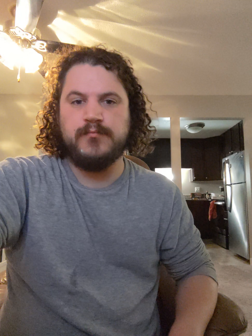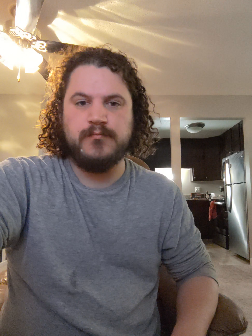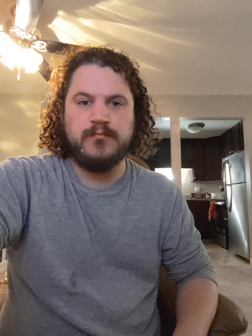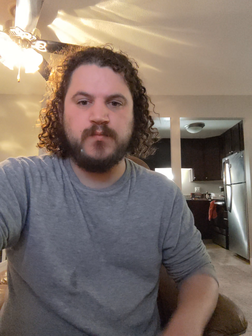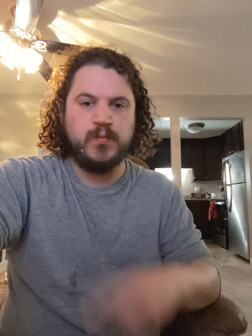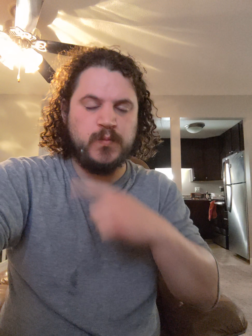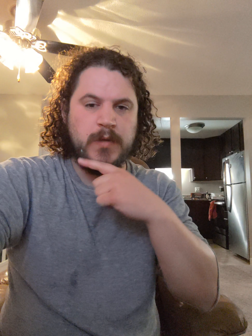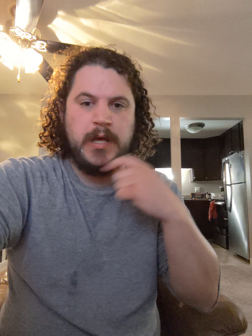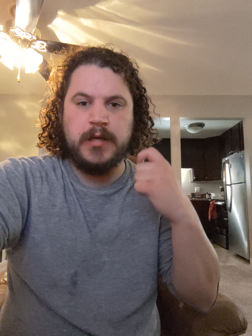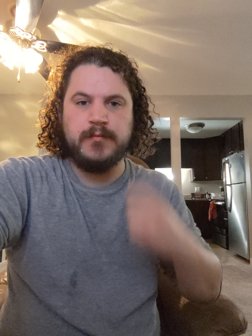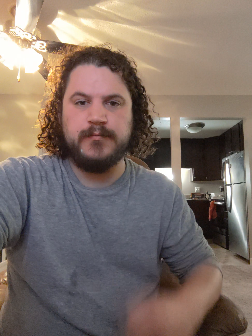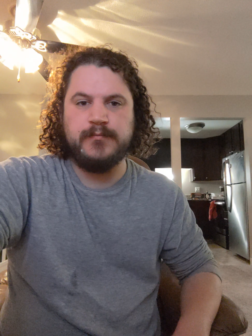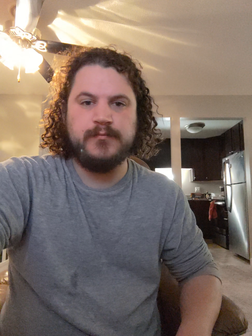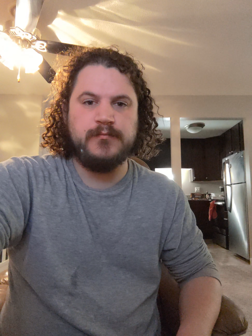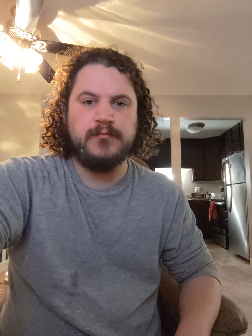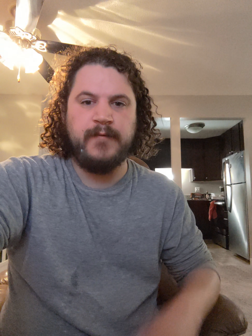dry